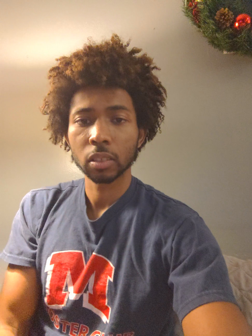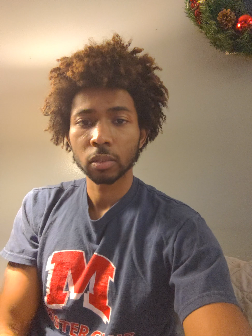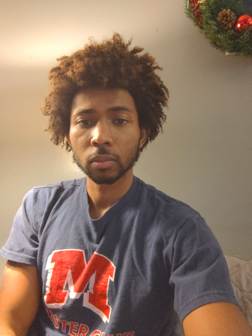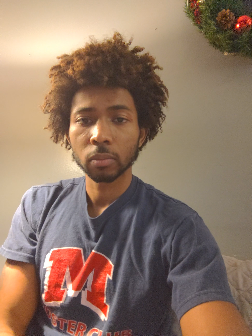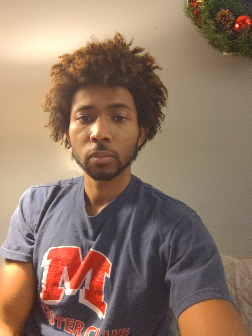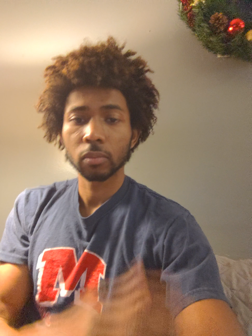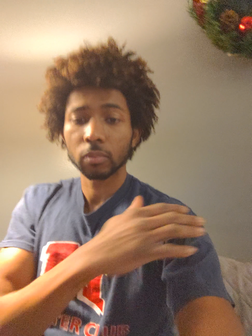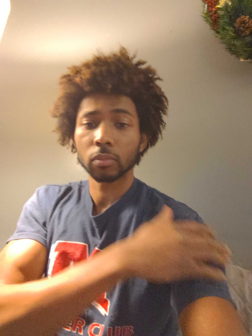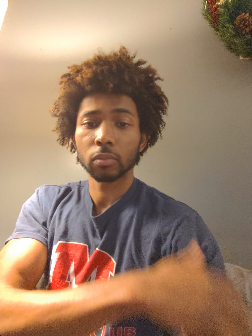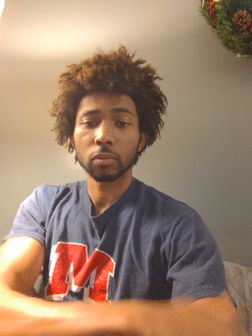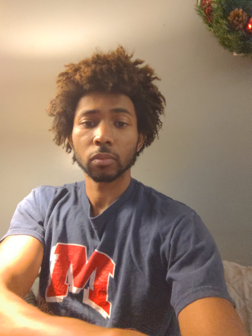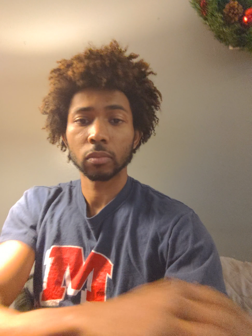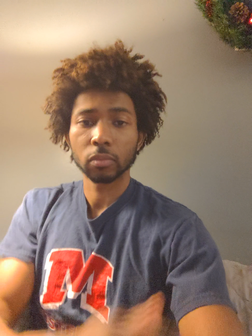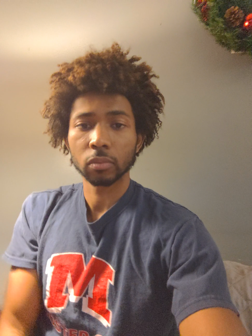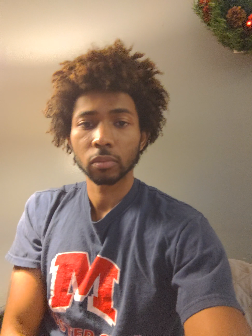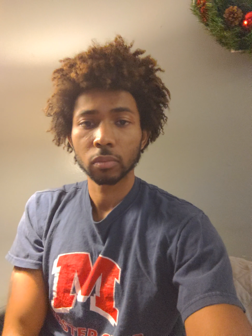arm